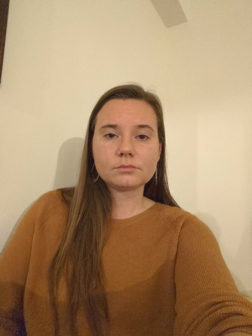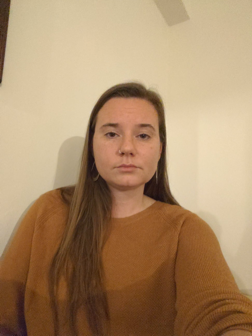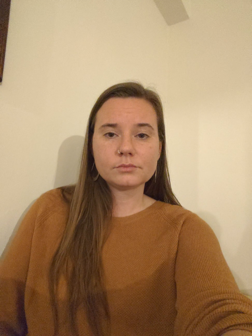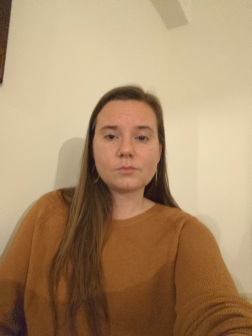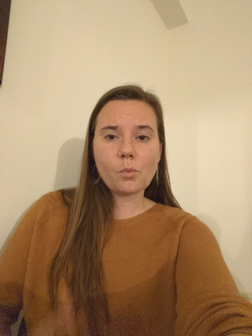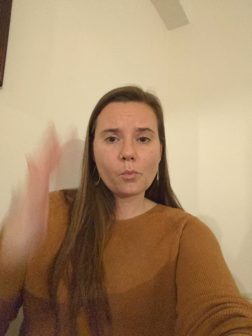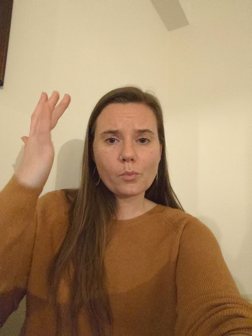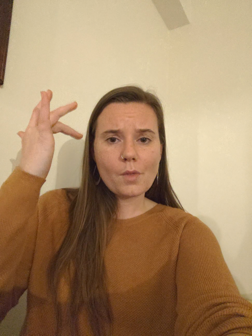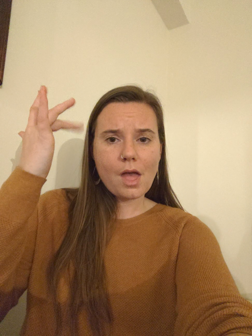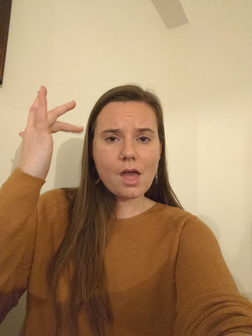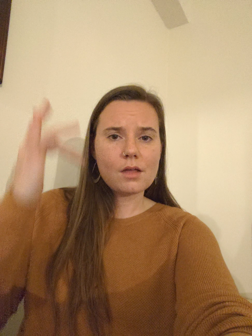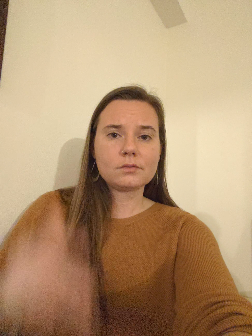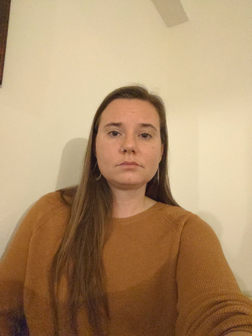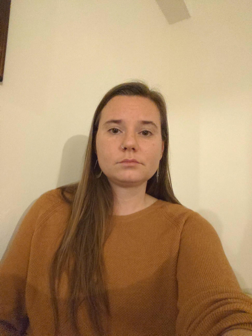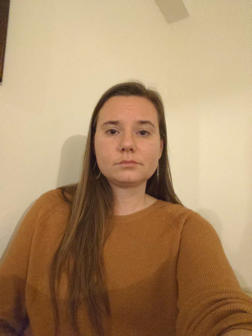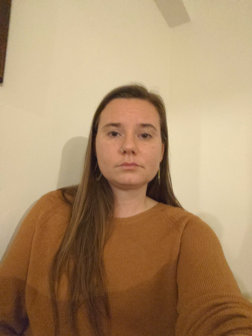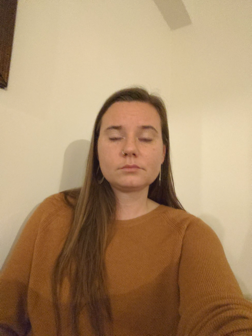why